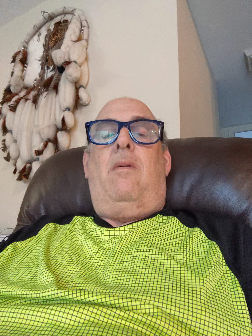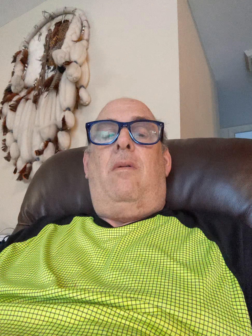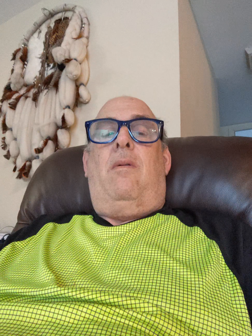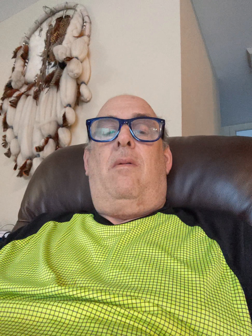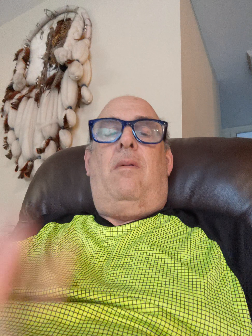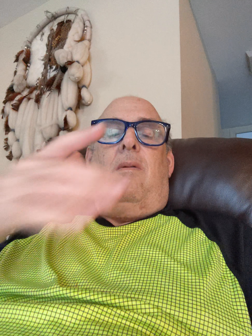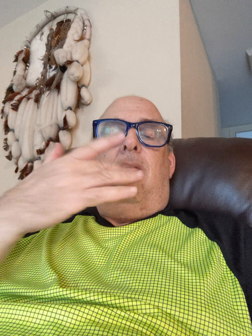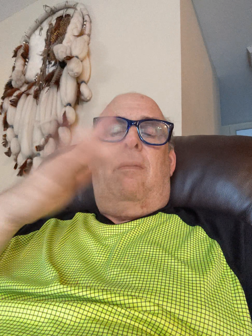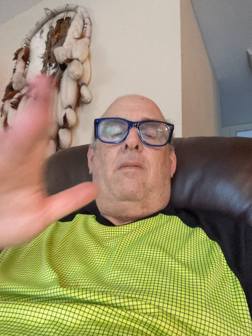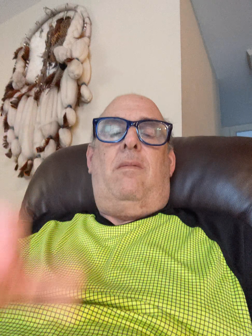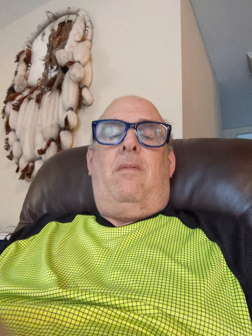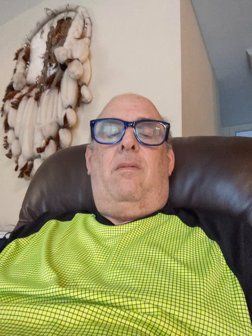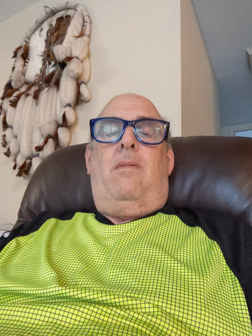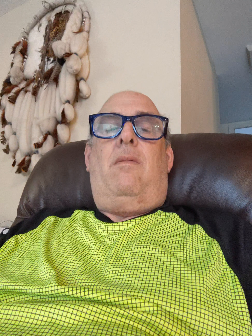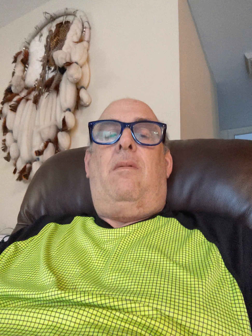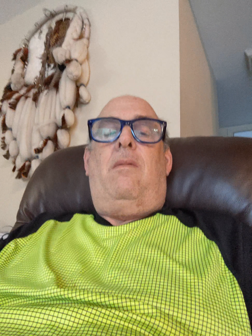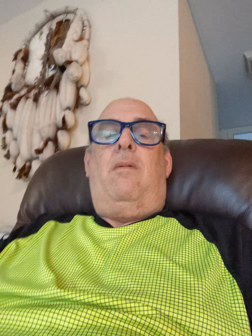hot